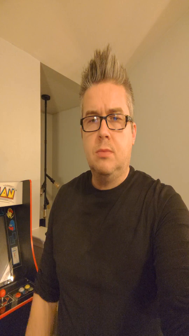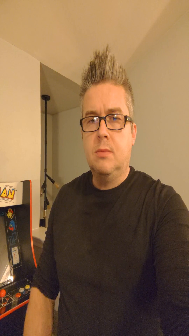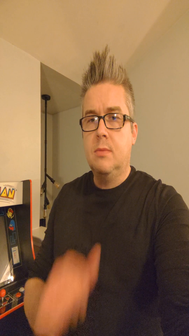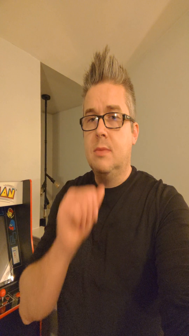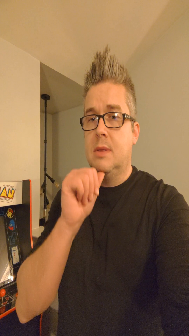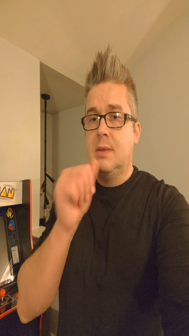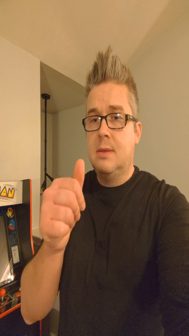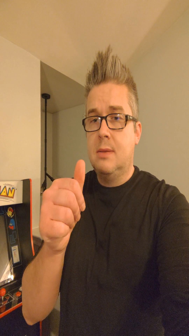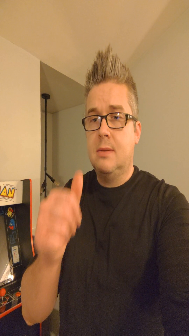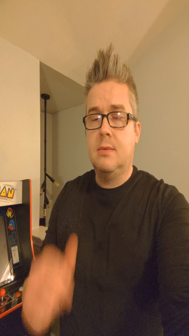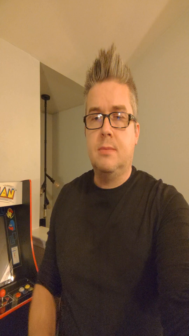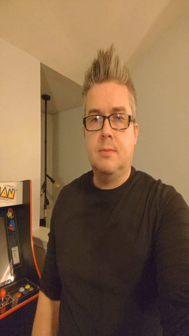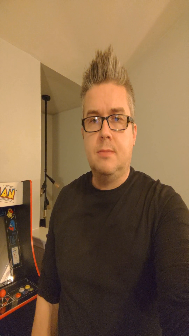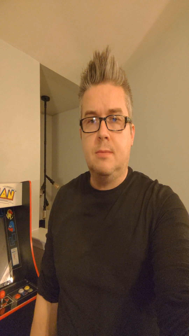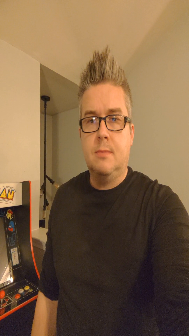not